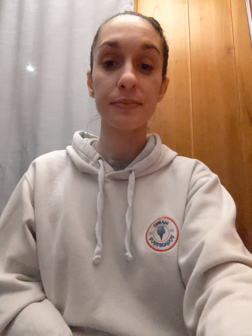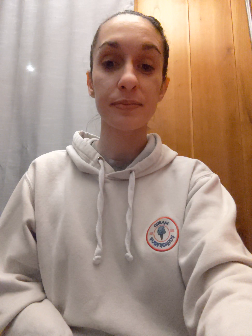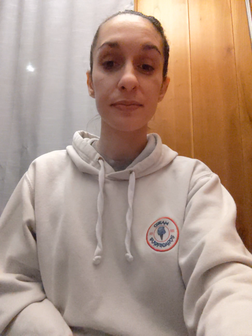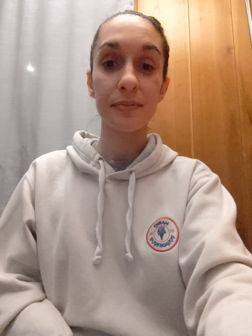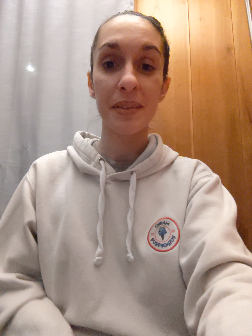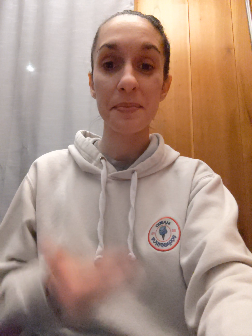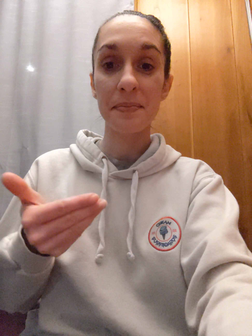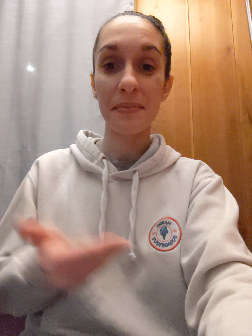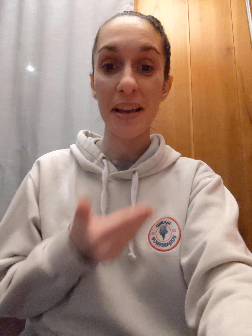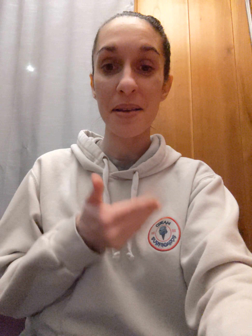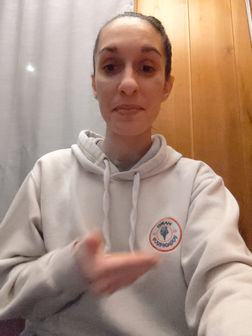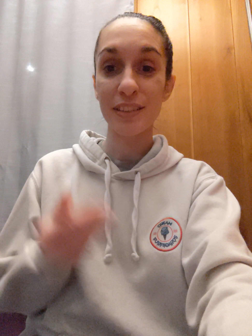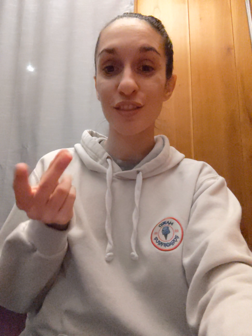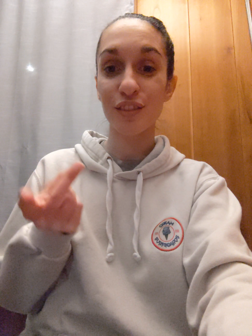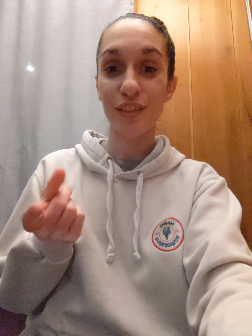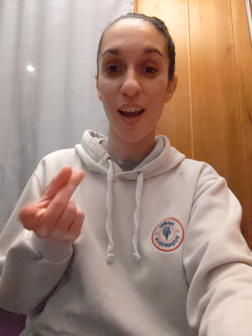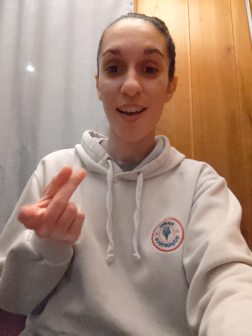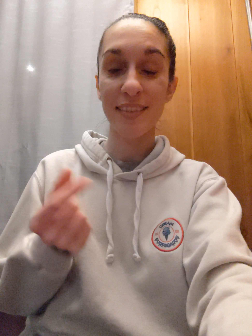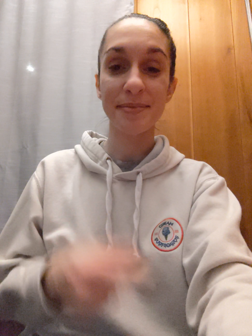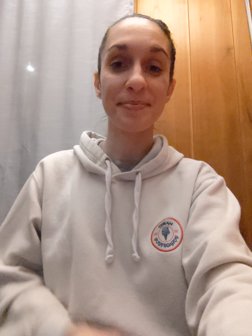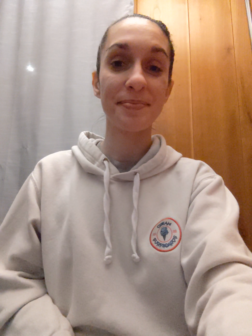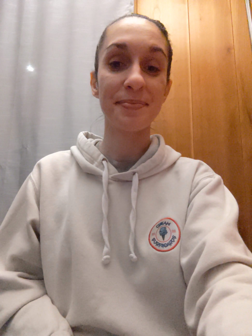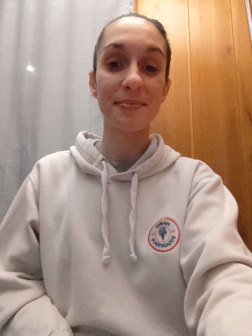puppy